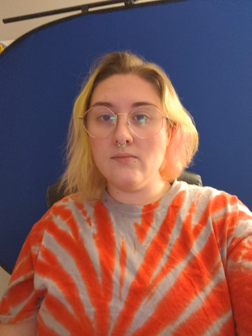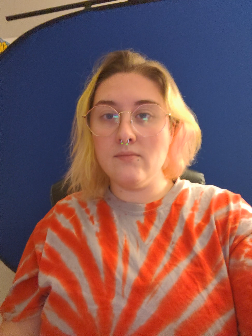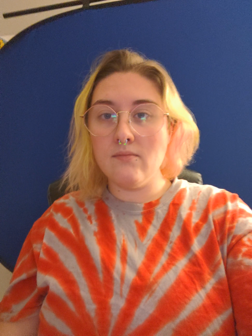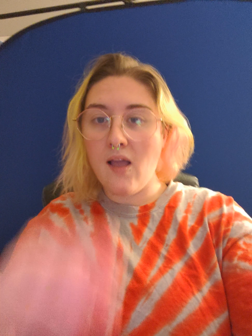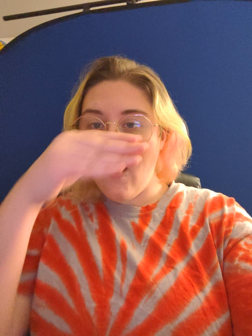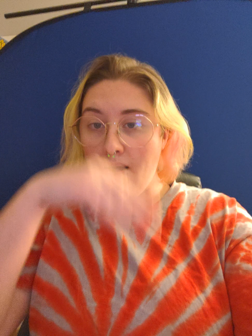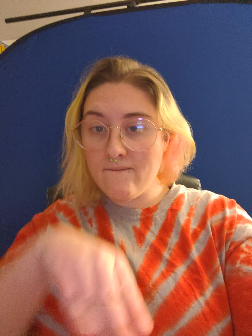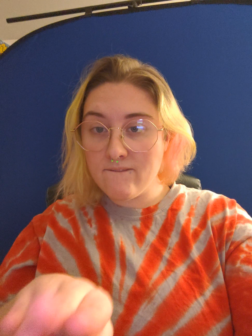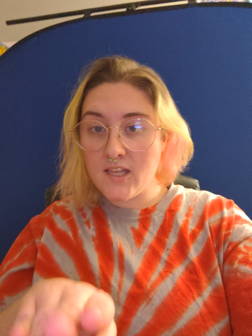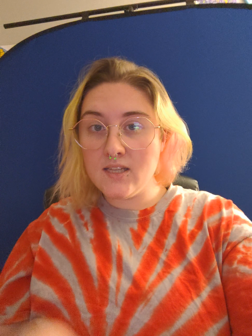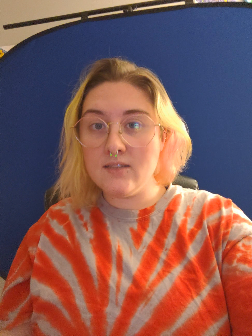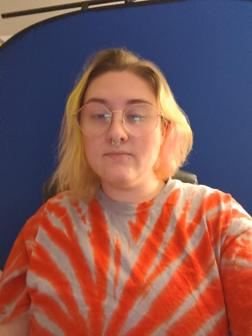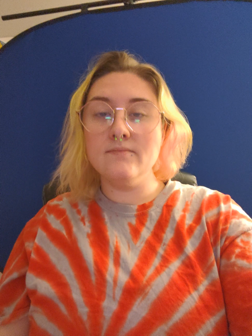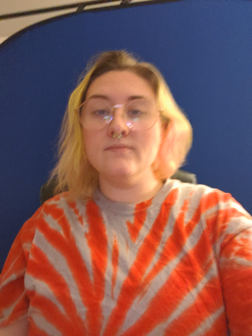elephant